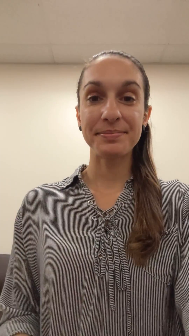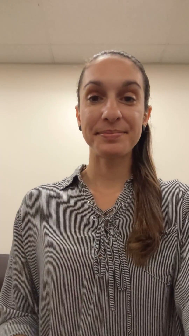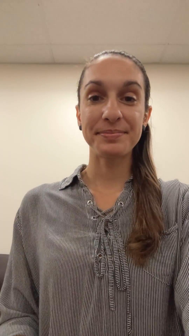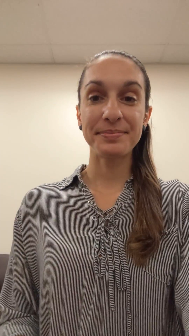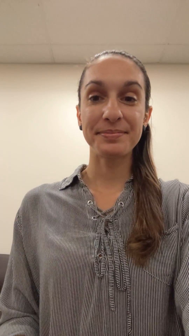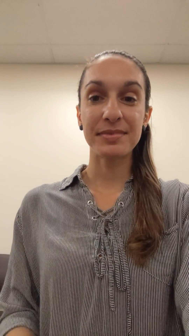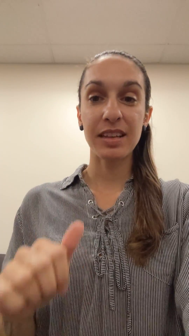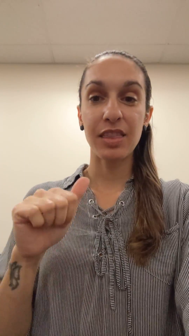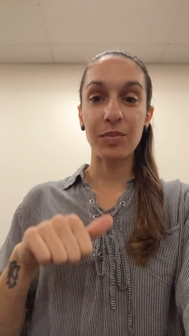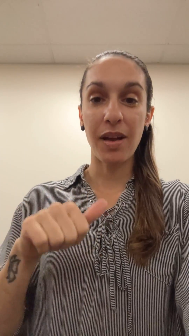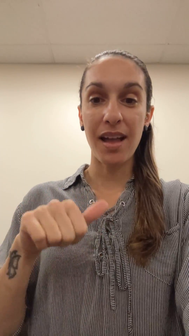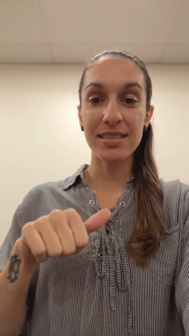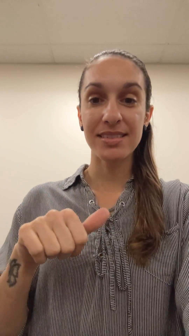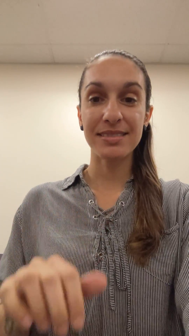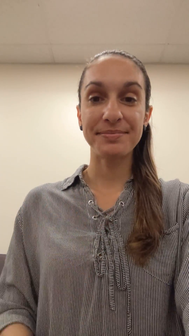rock